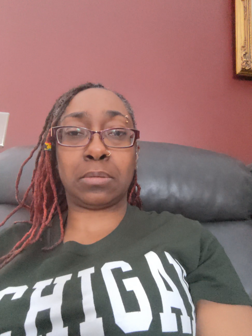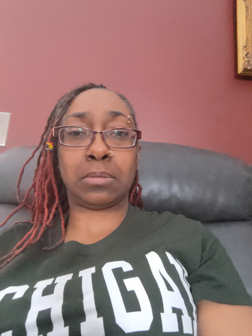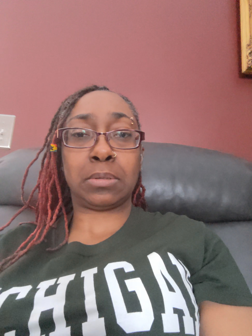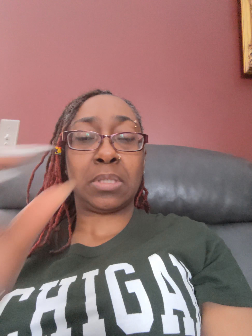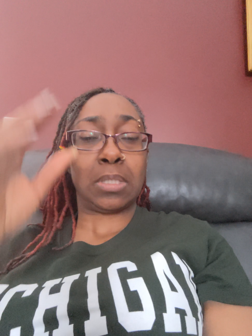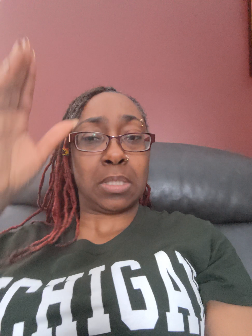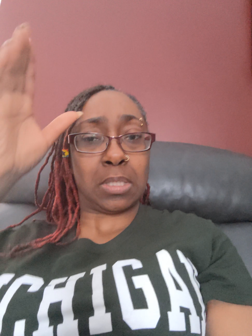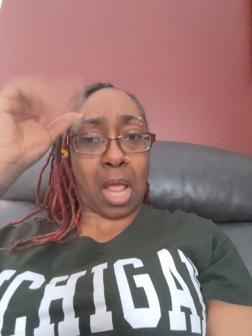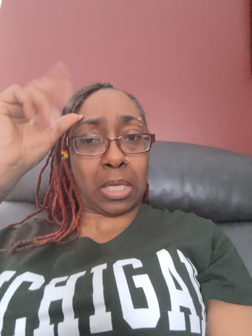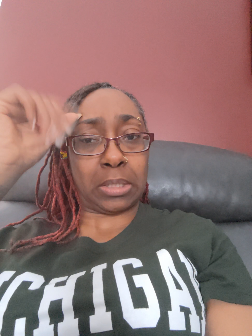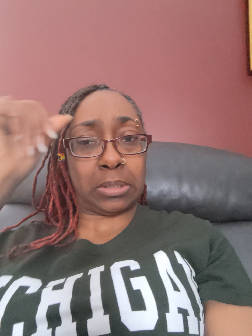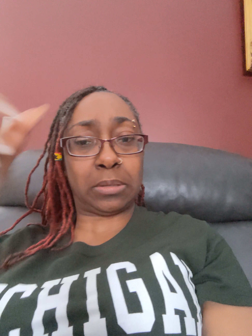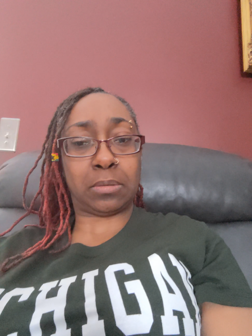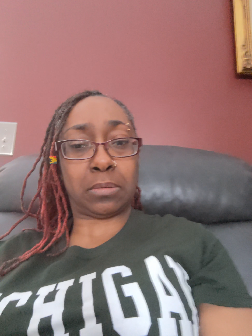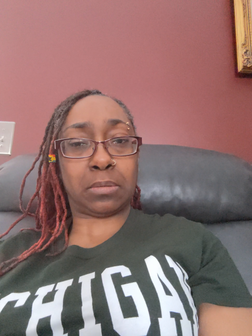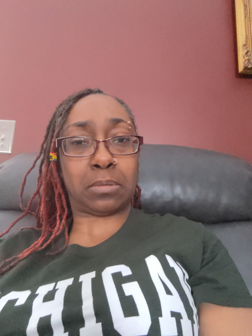donkey